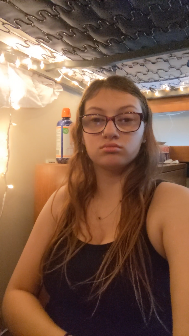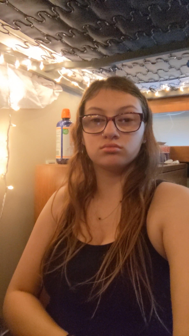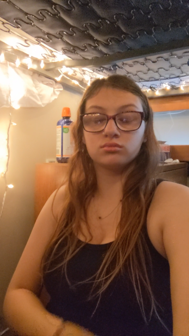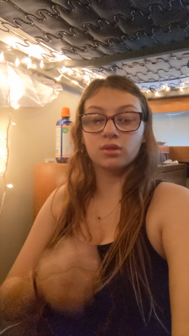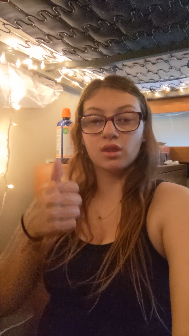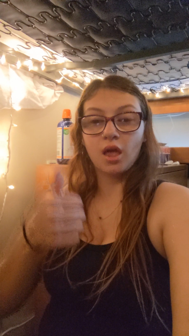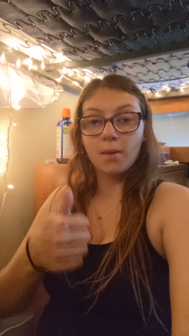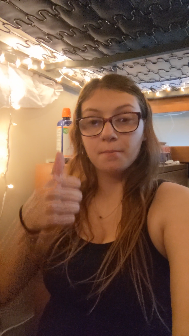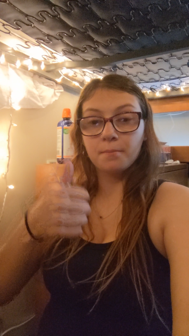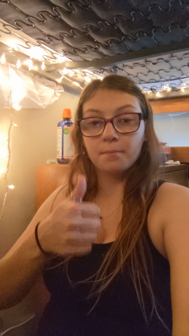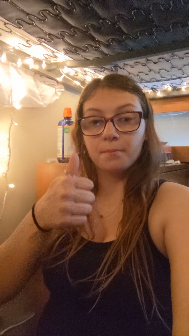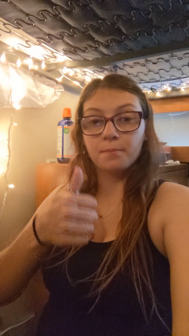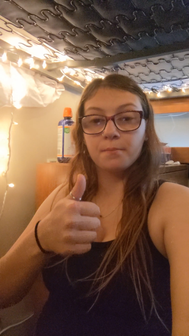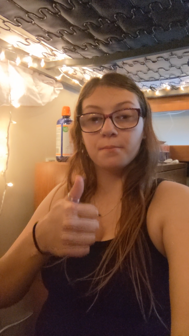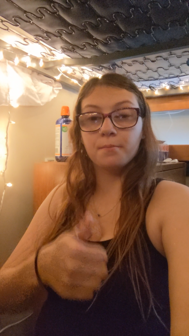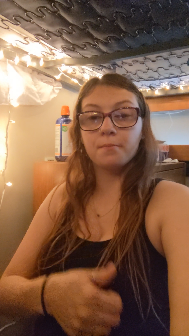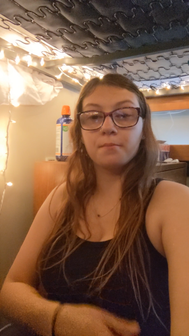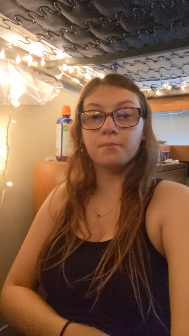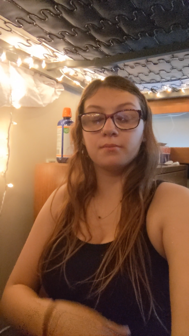help